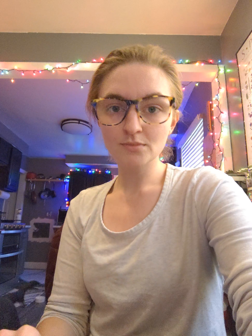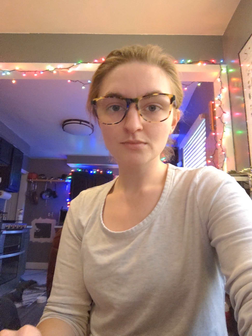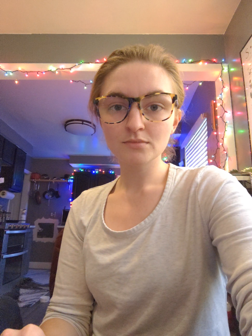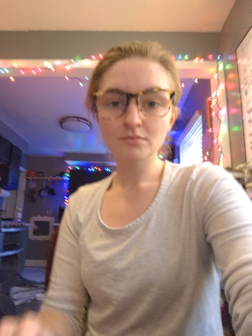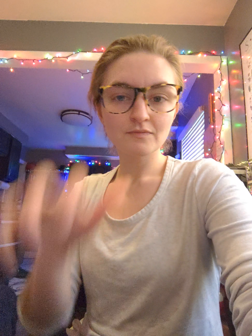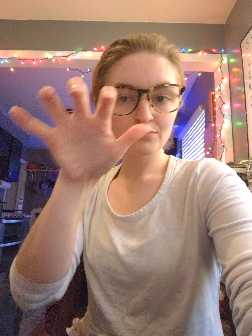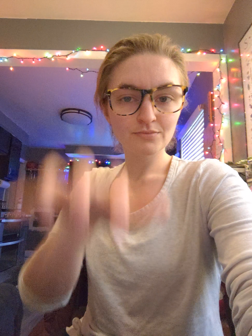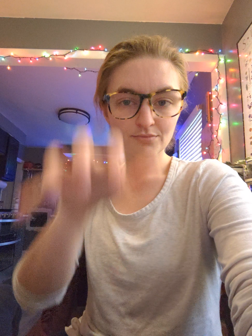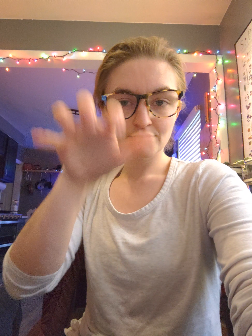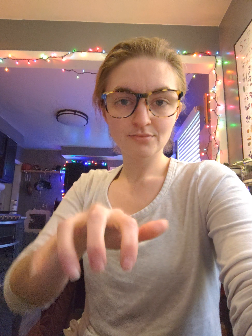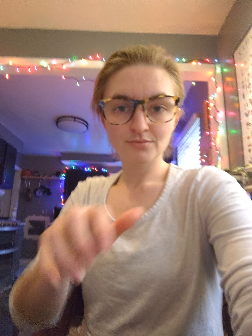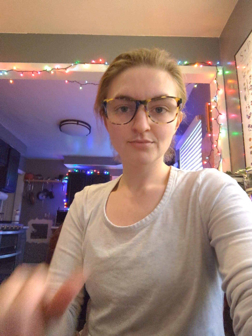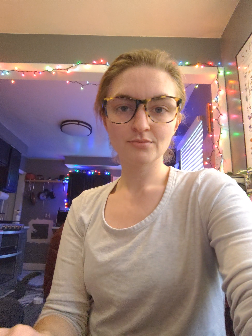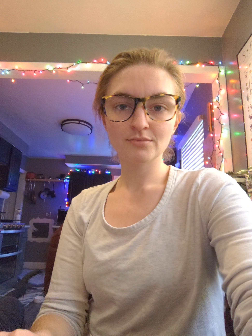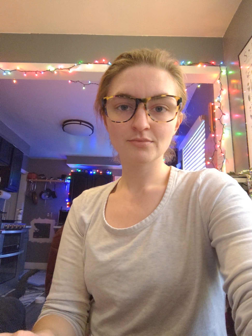alligator